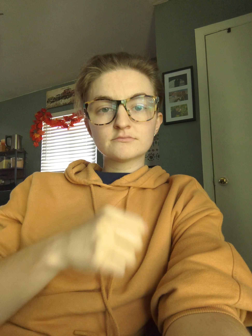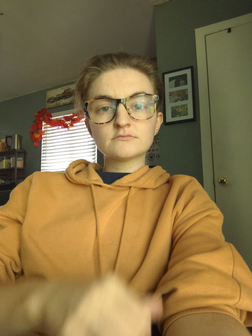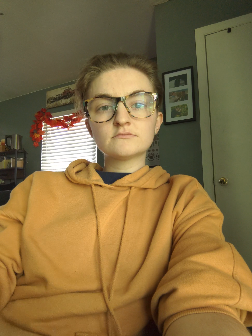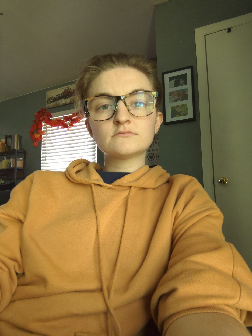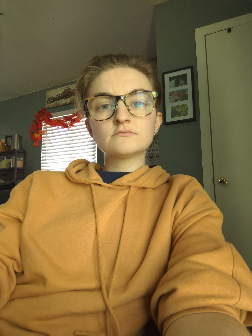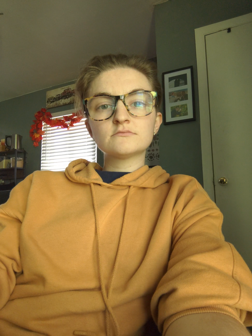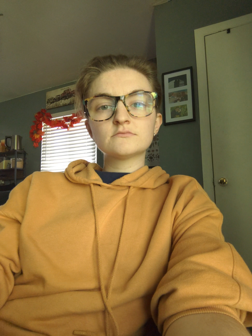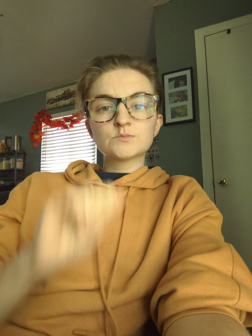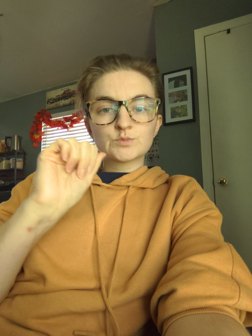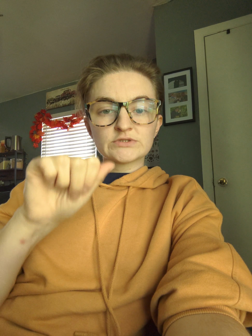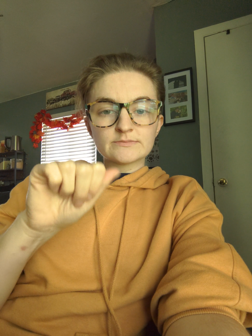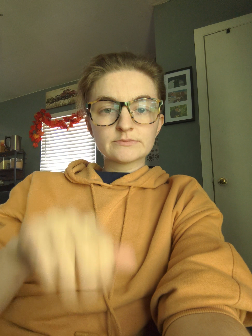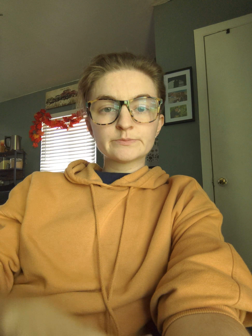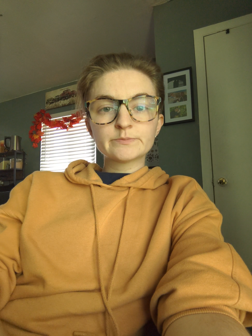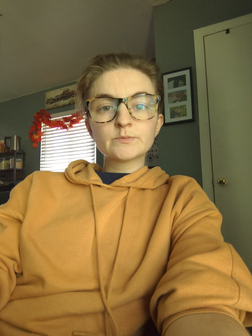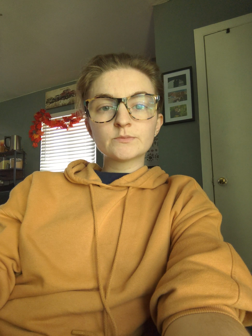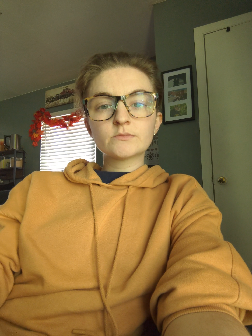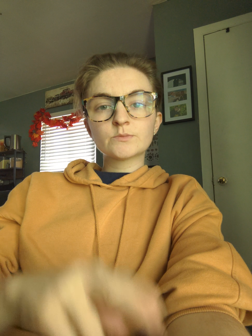knock